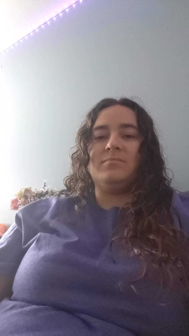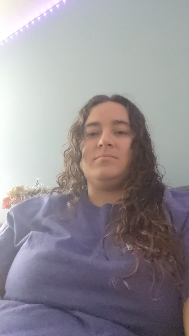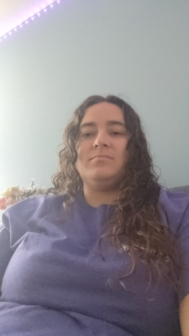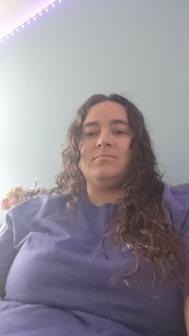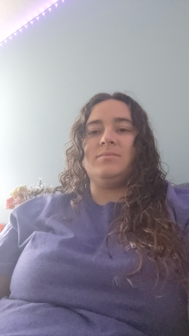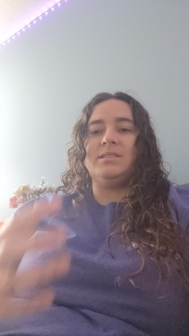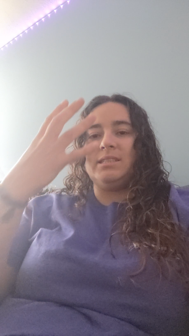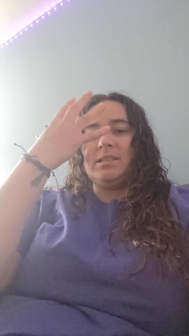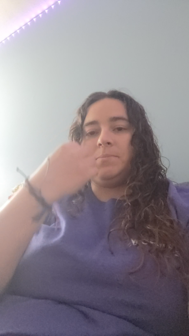asleep